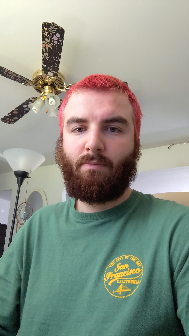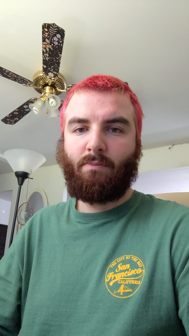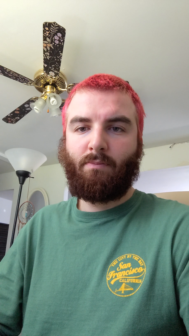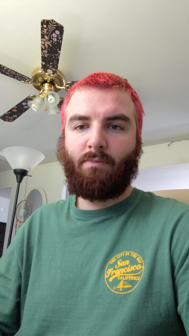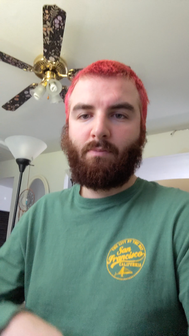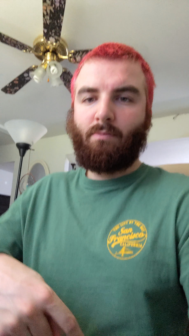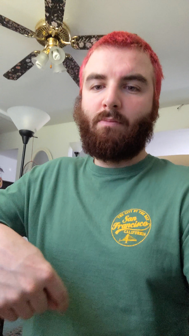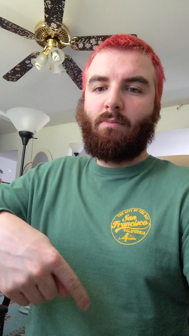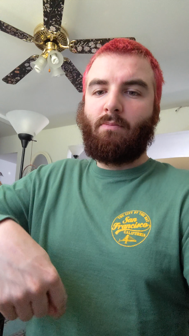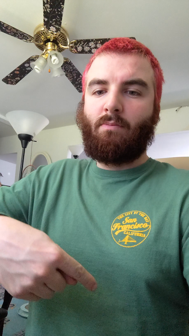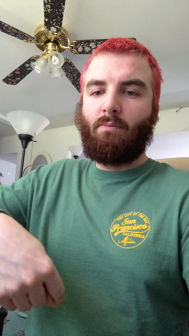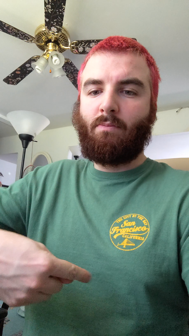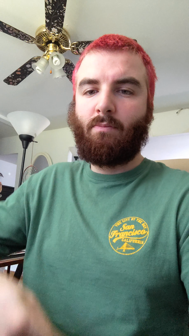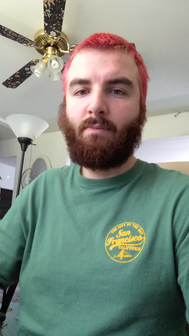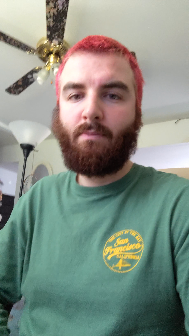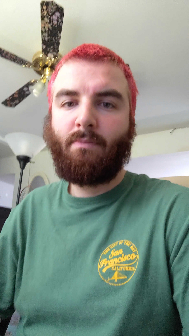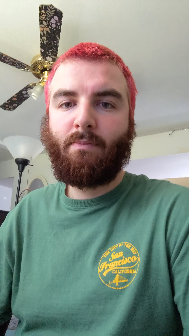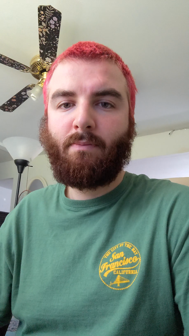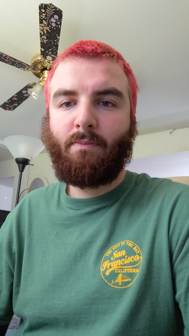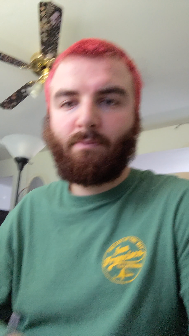belly button